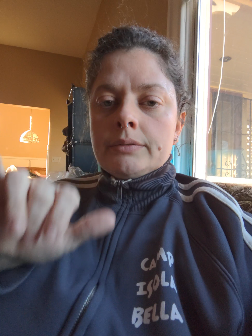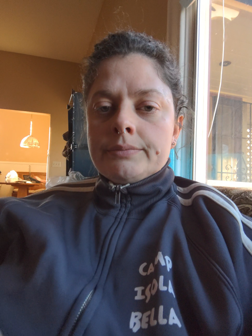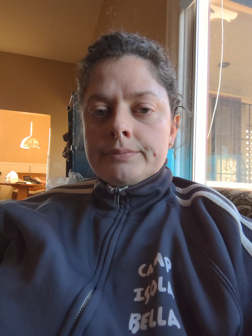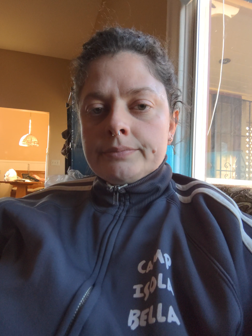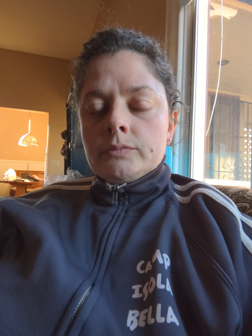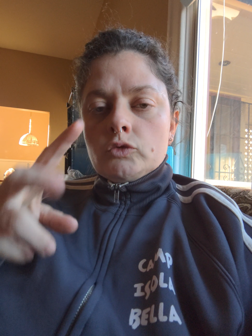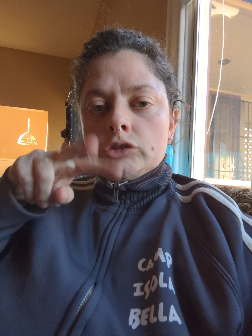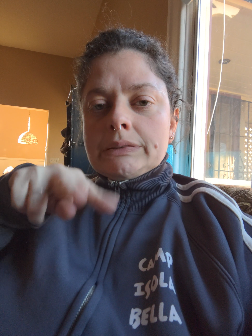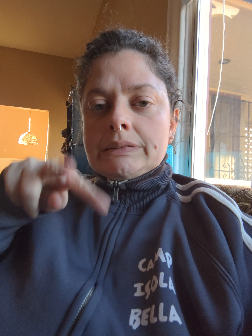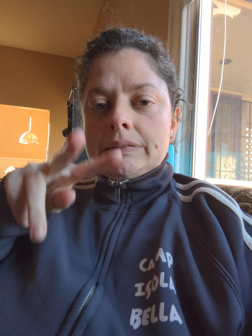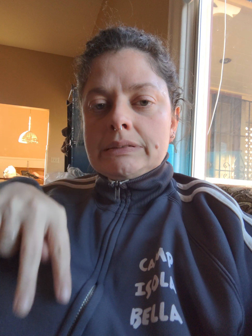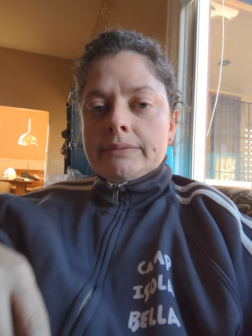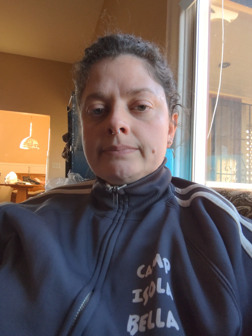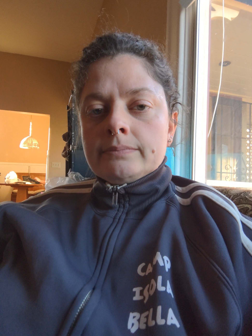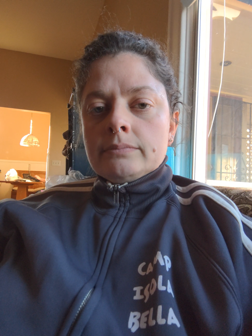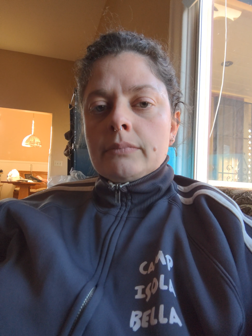read